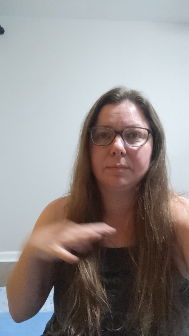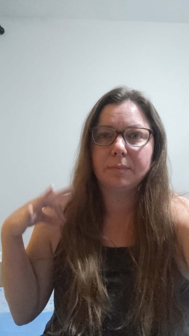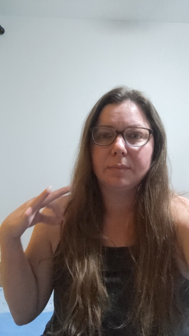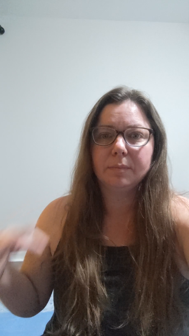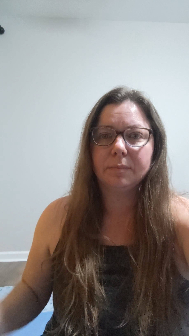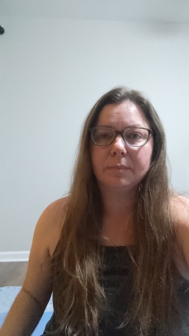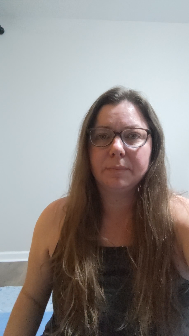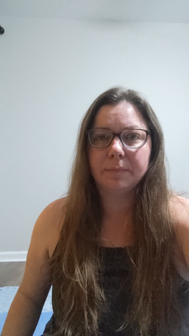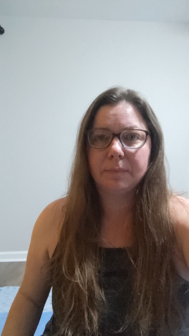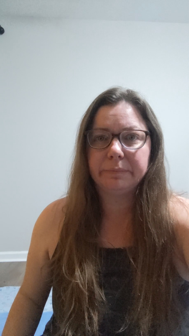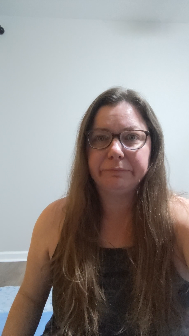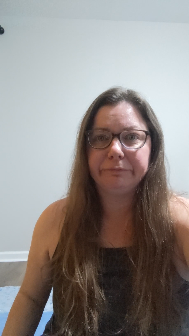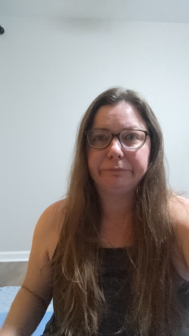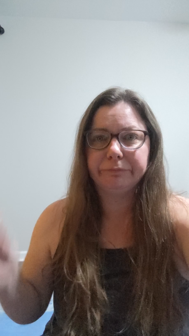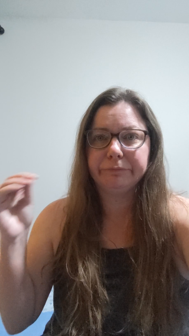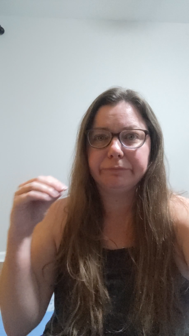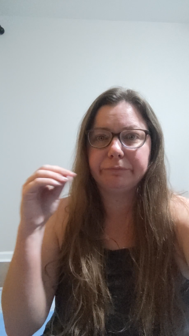dinosaur